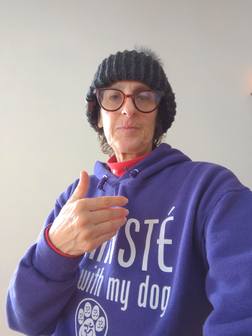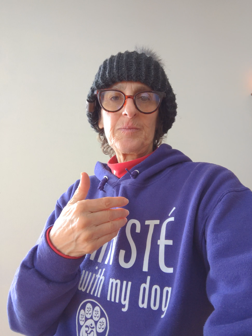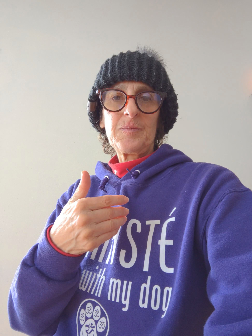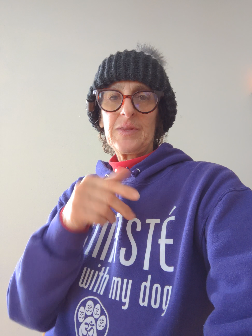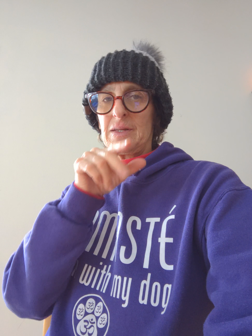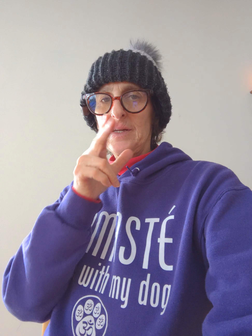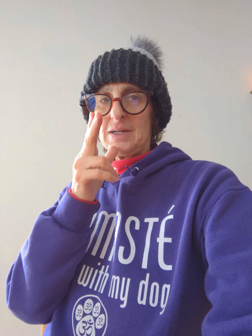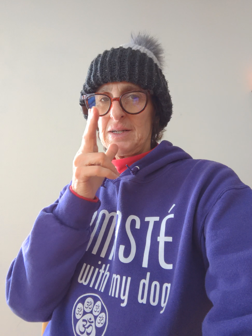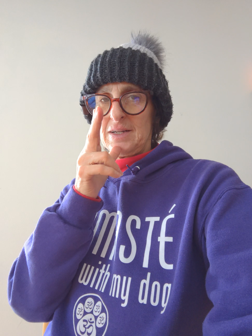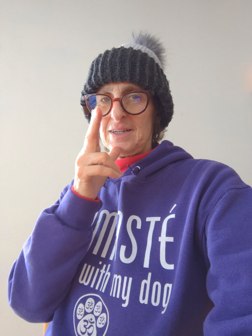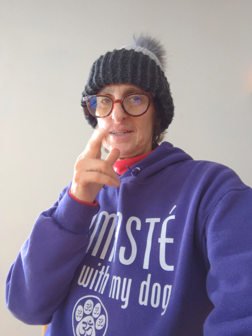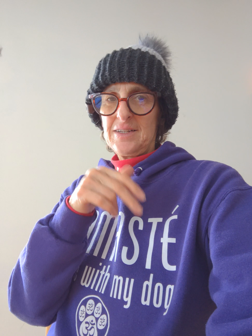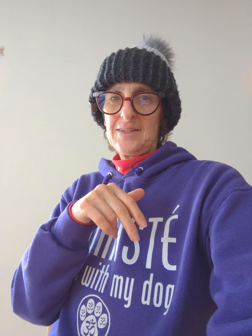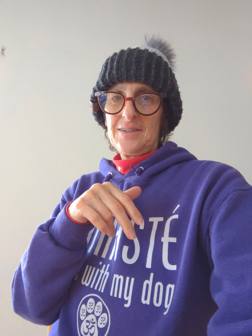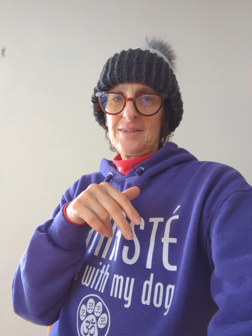hen